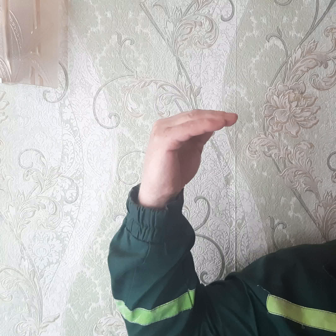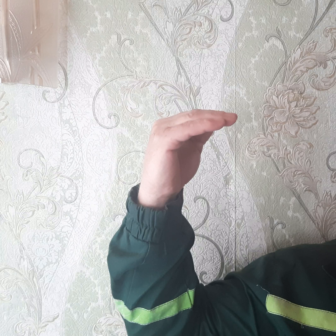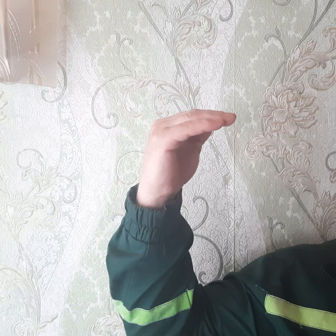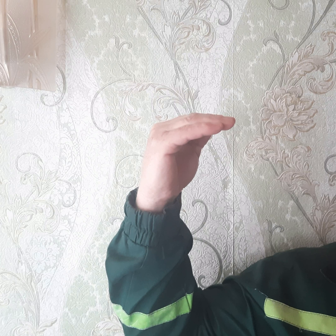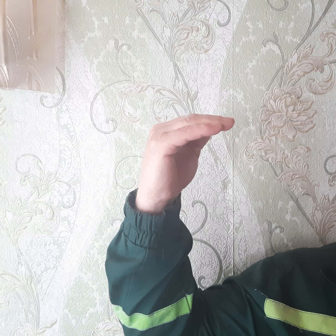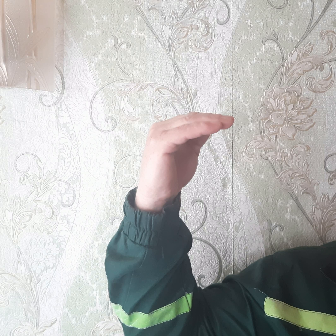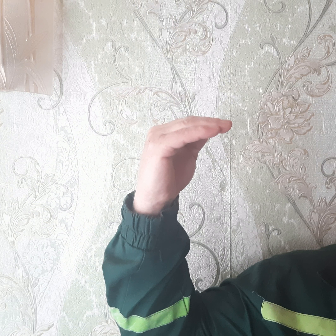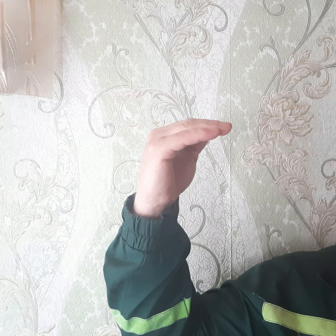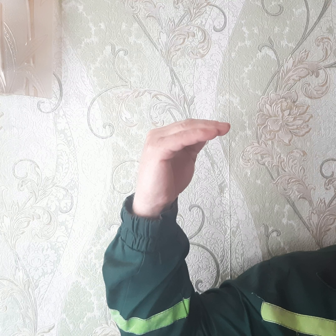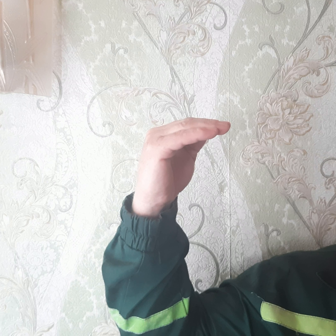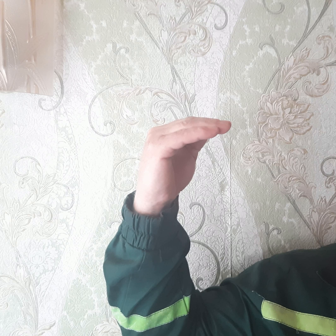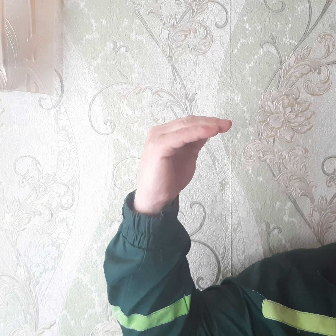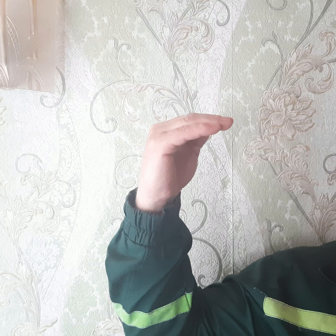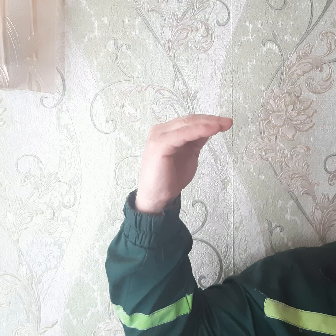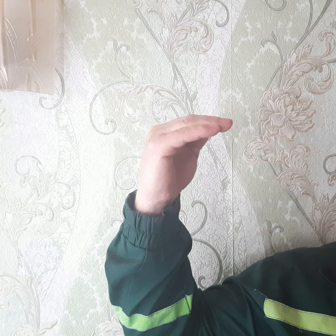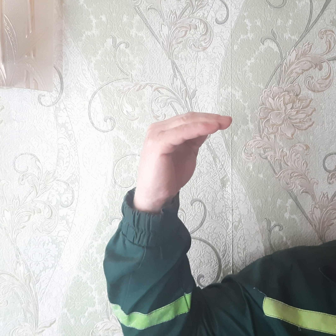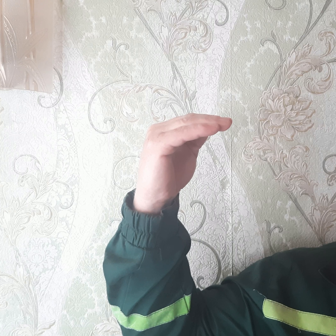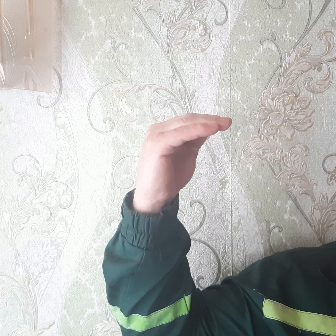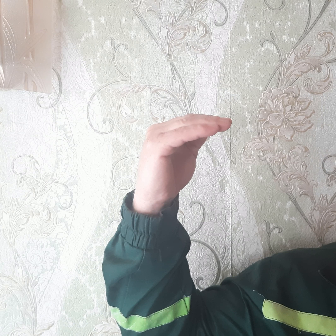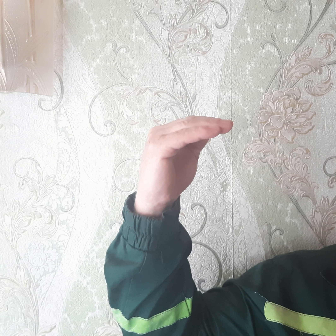Ж